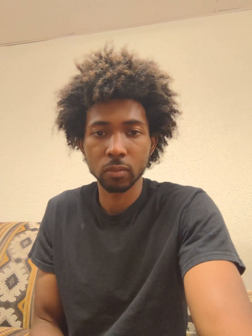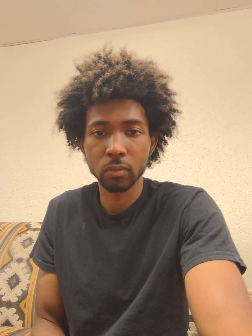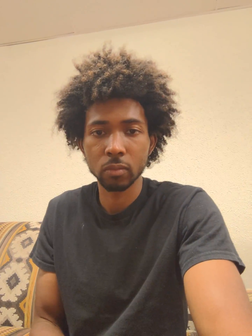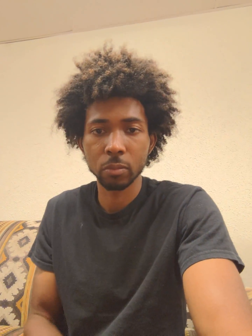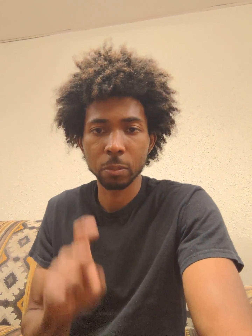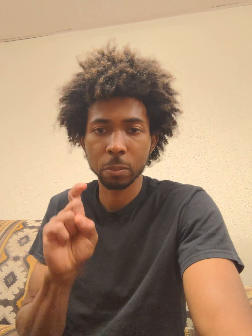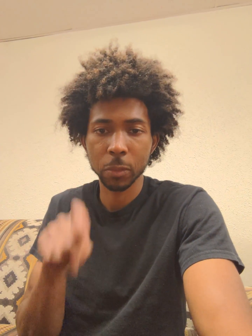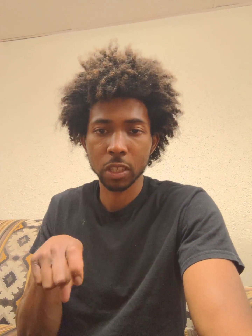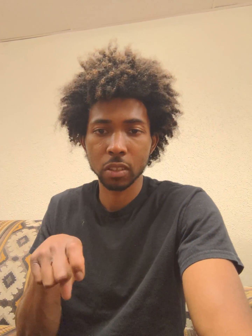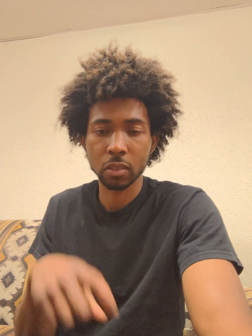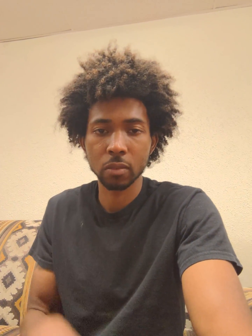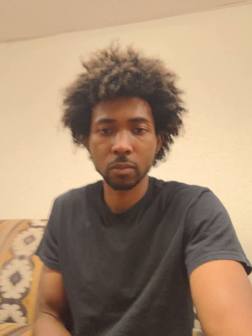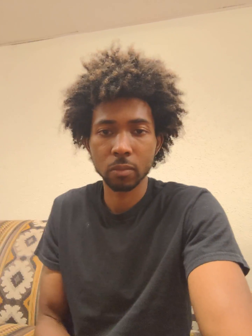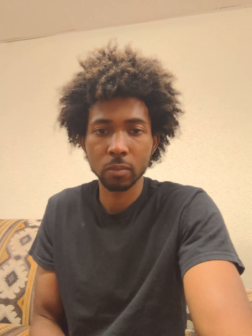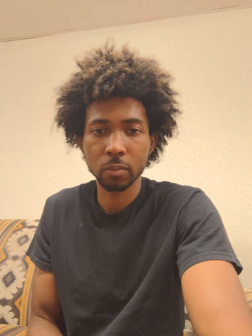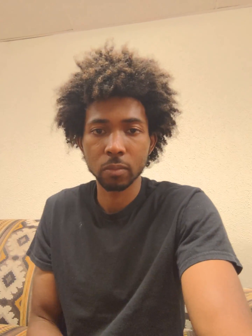must